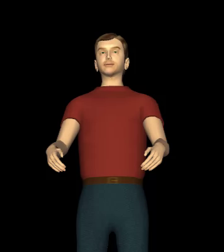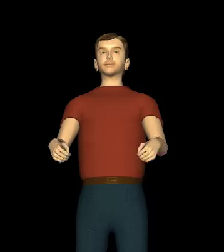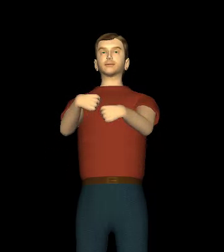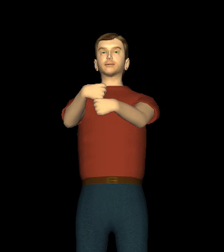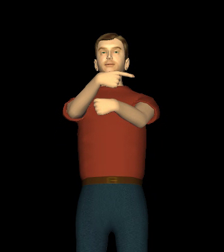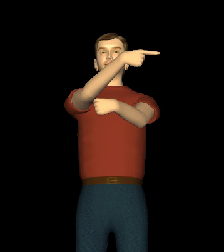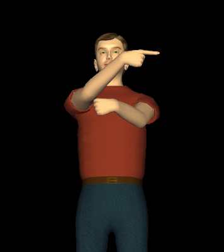يتخلص من